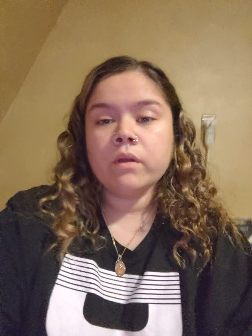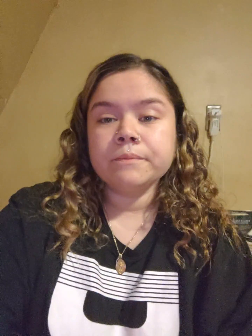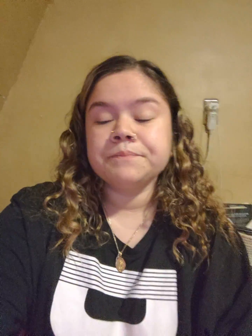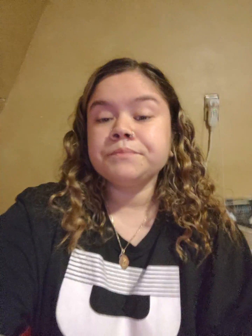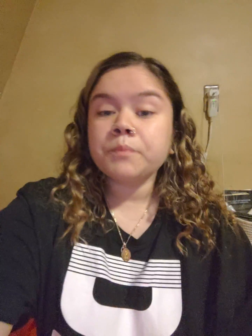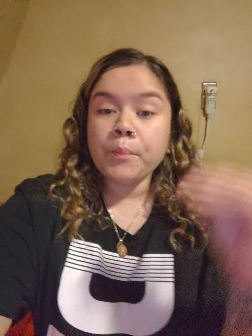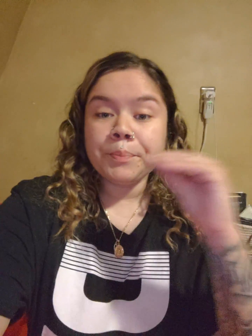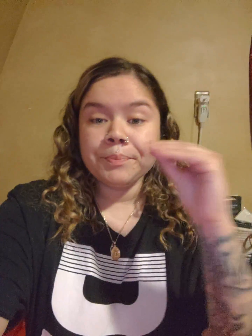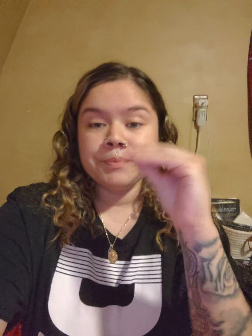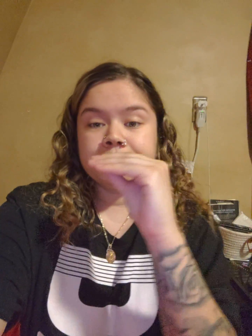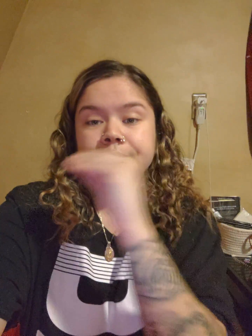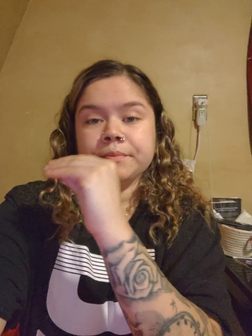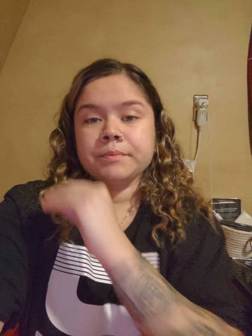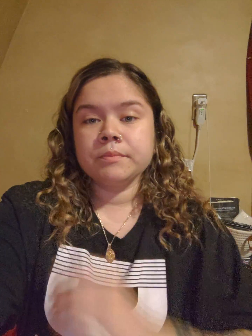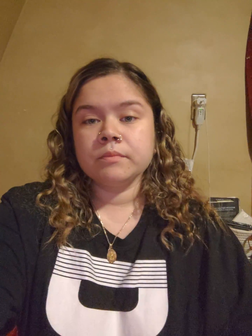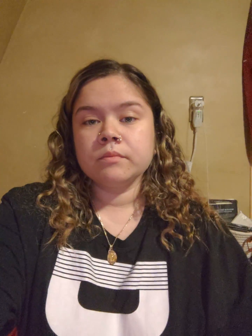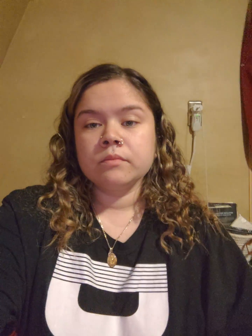dinosaur